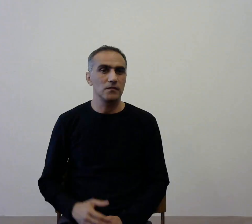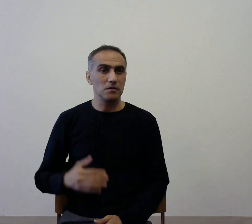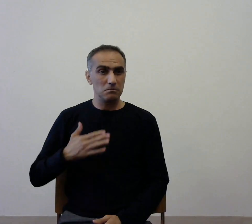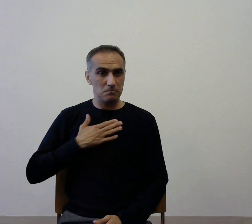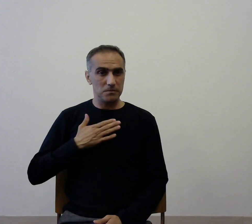biz